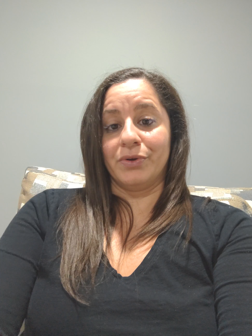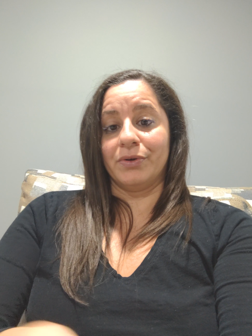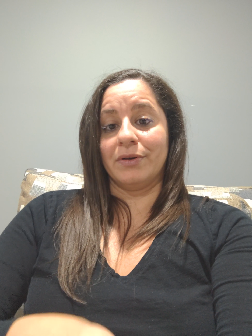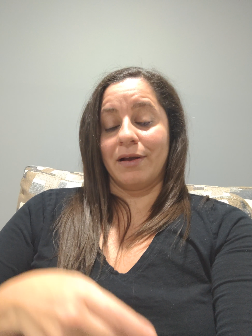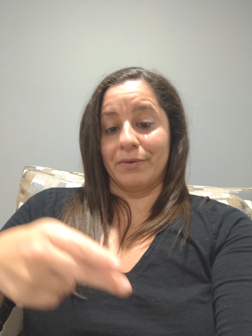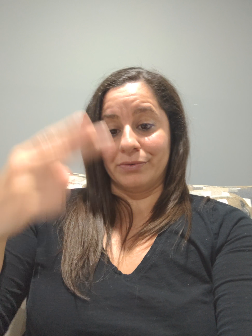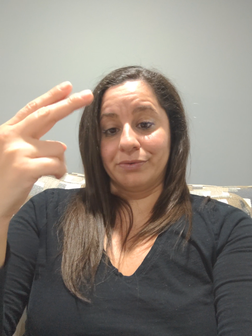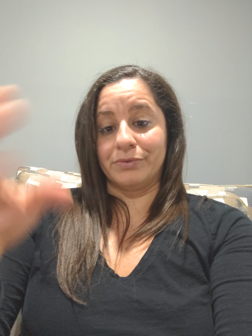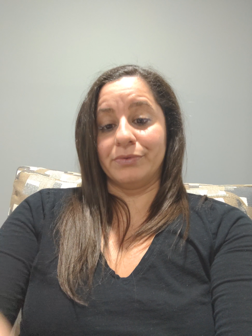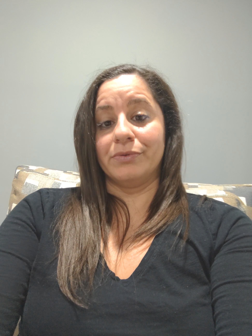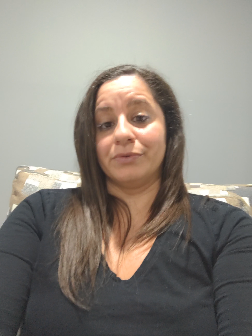high